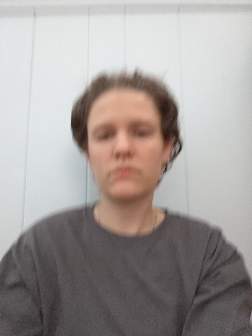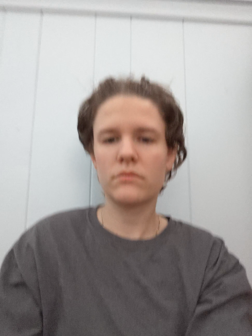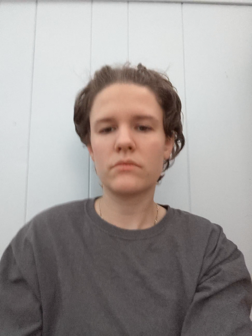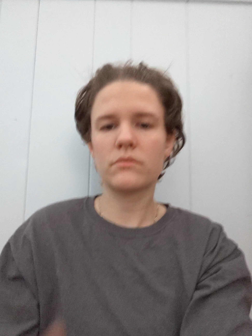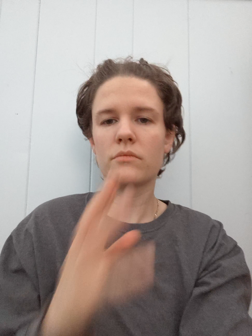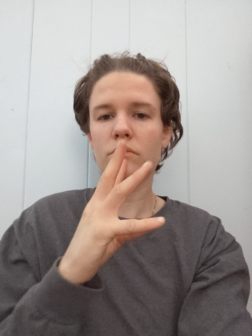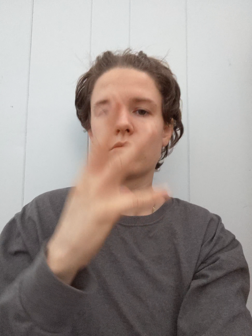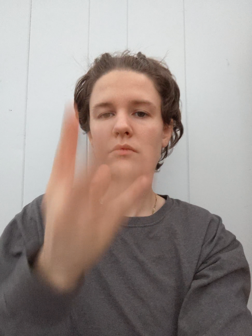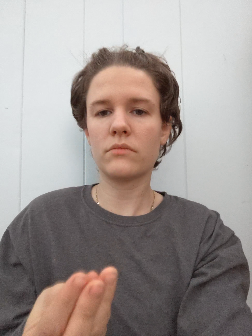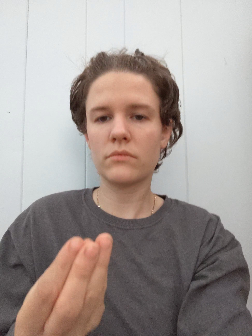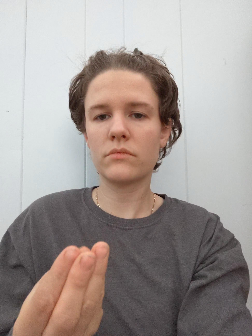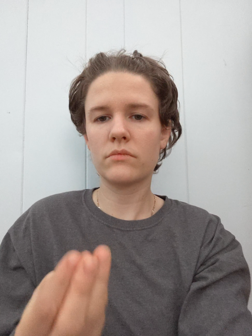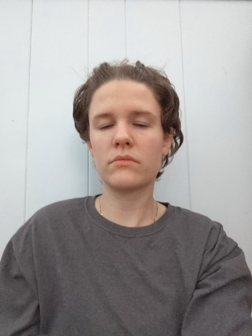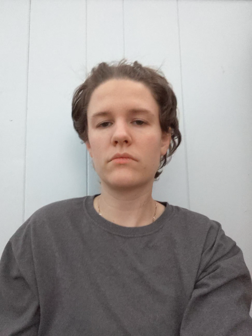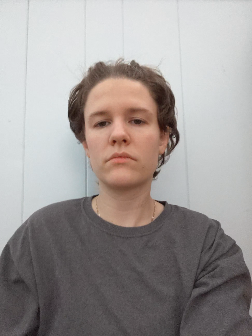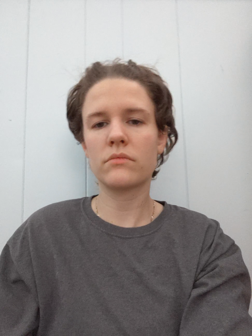wet